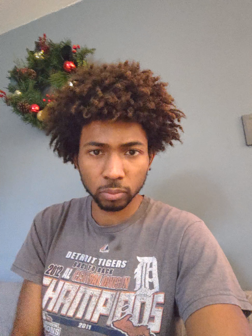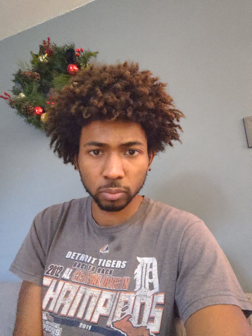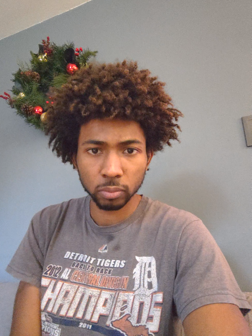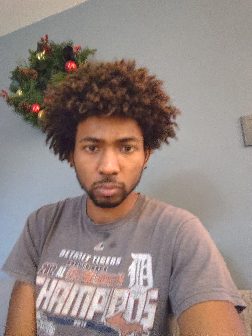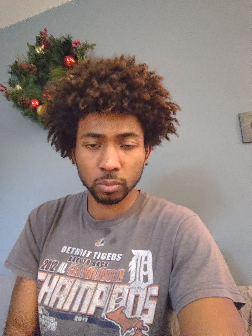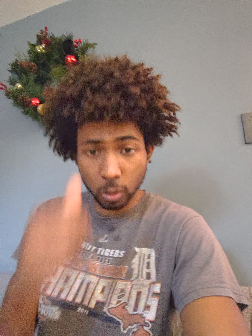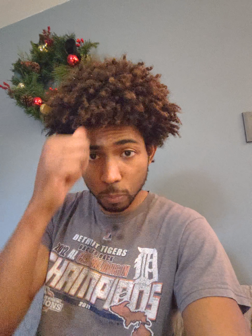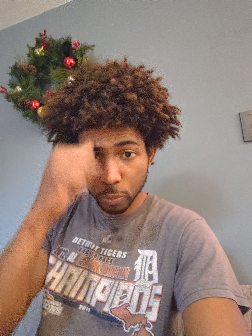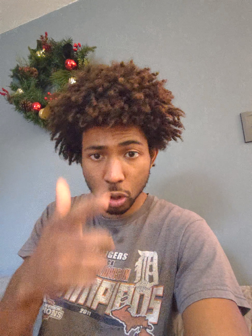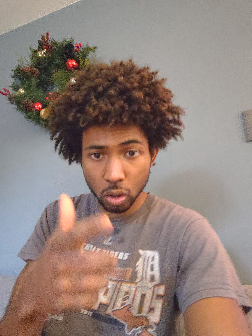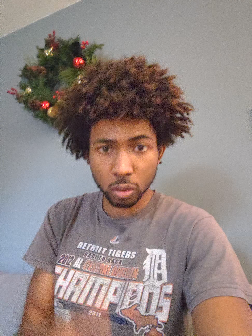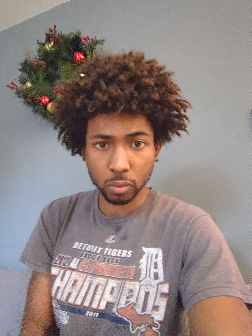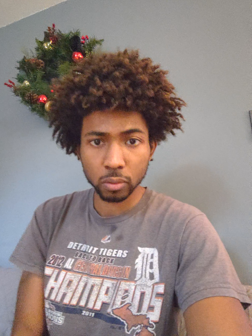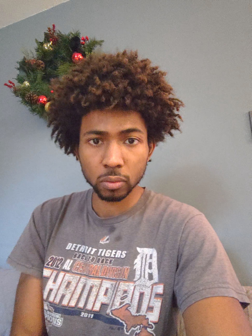brother